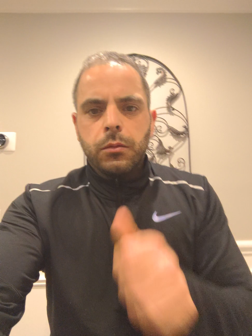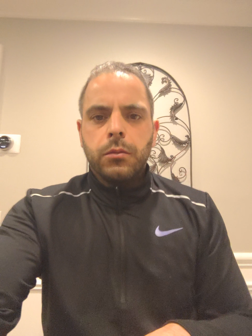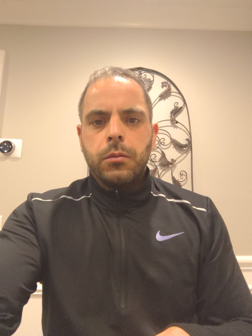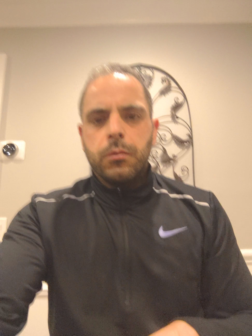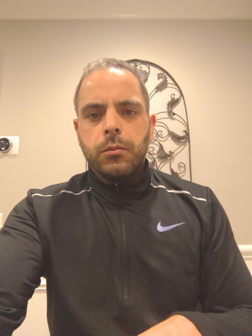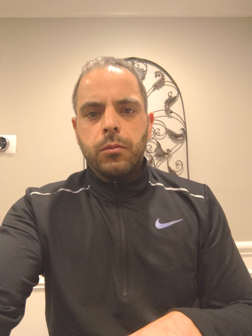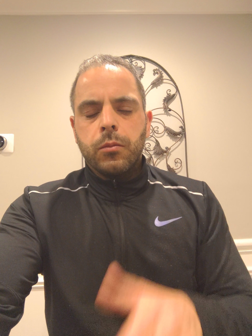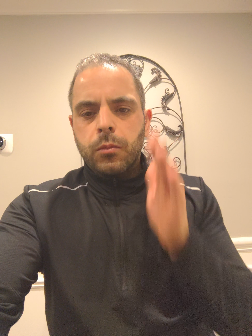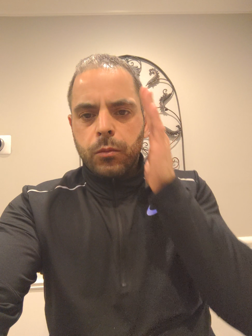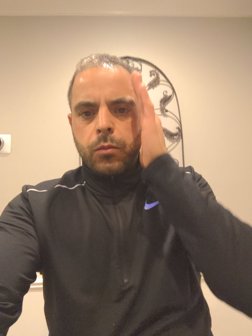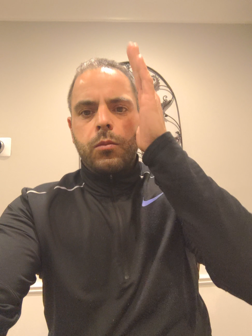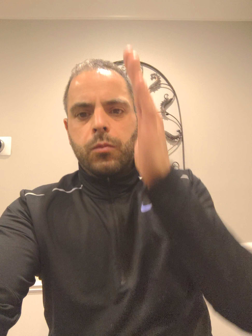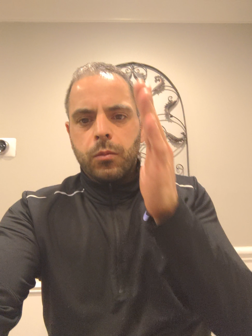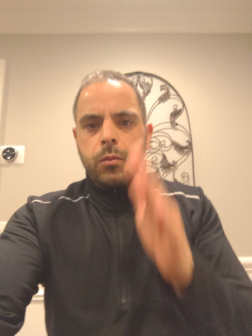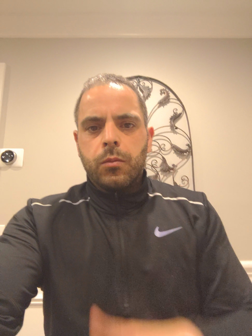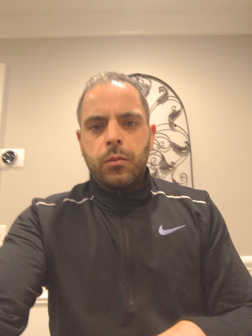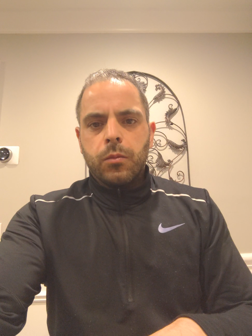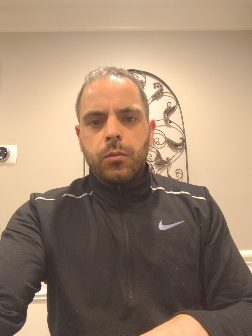will